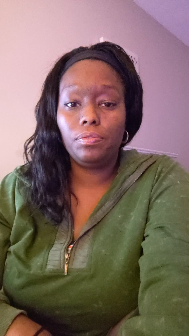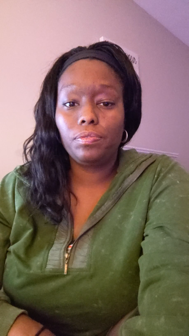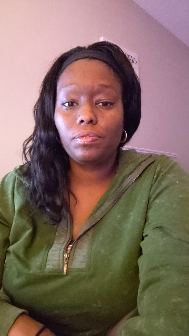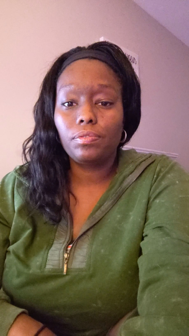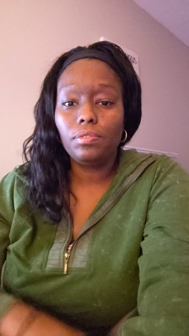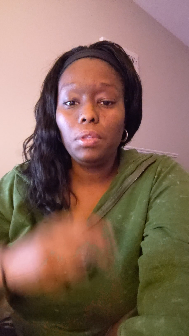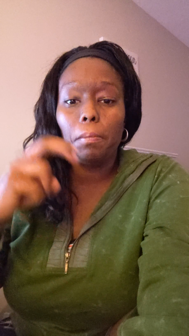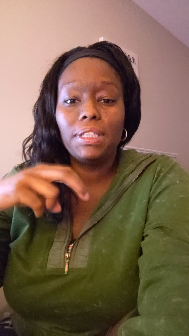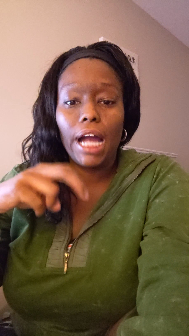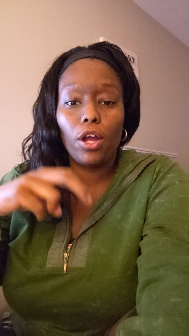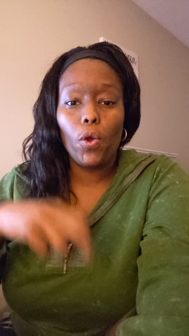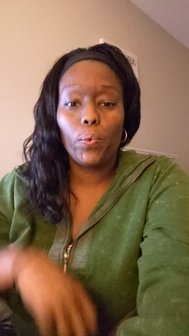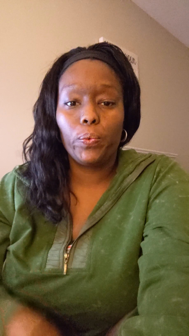potato